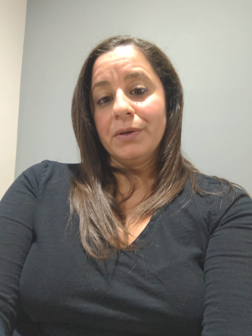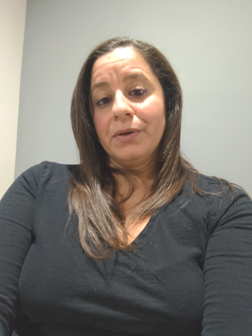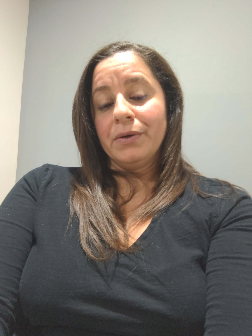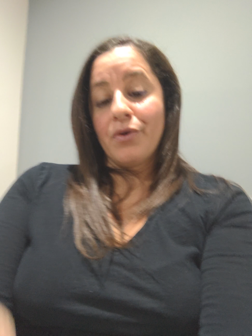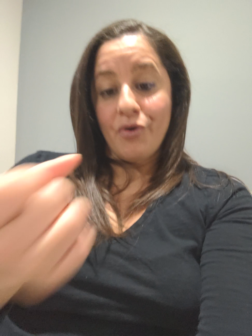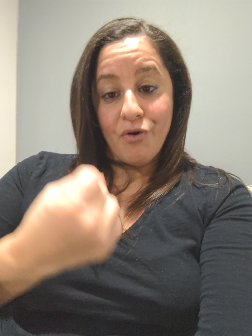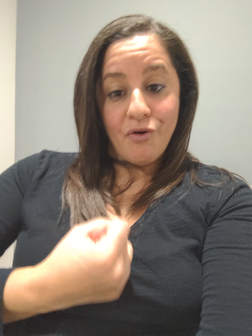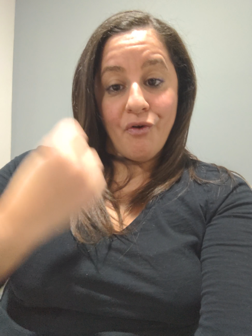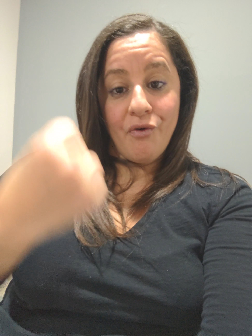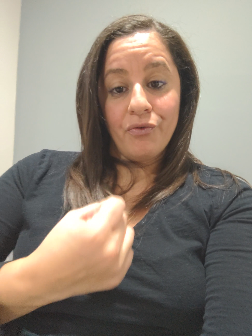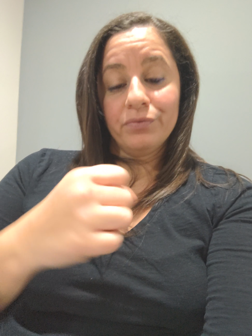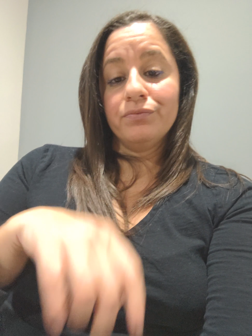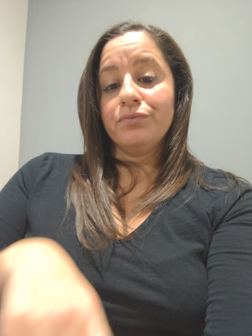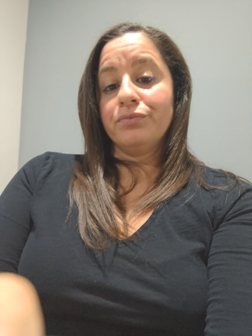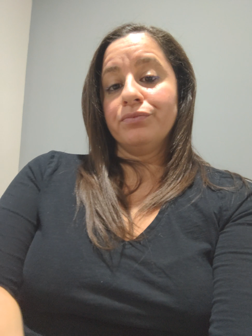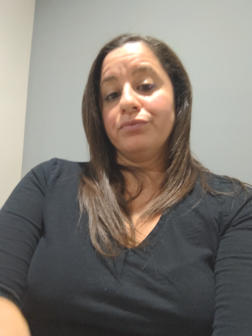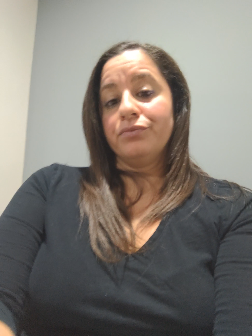car